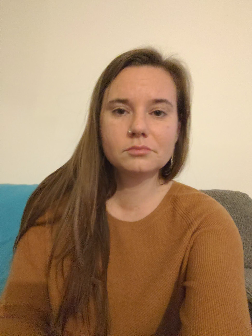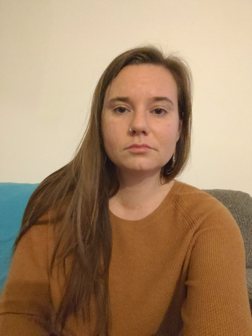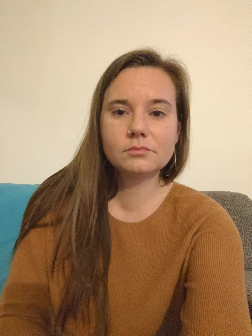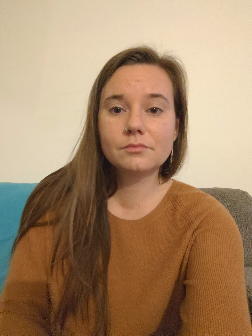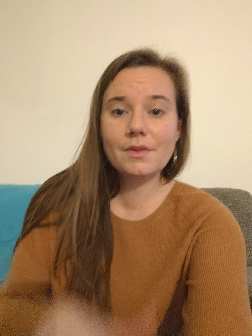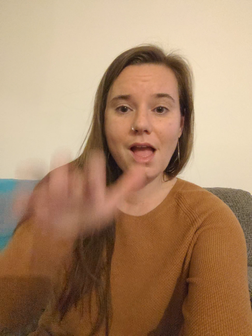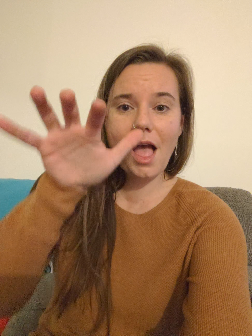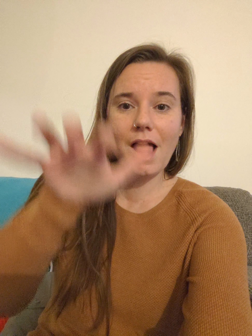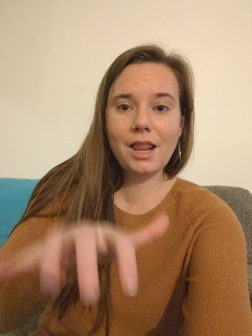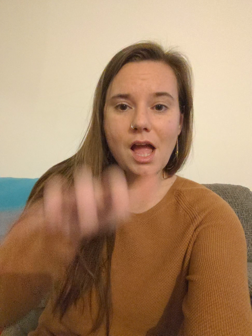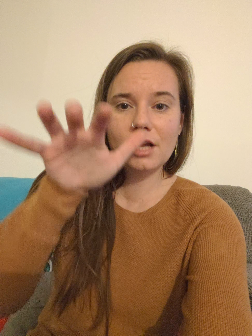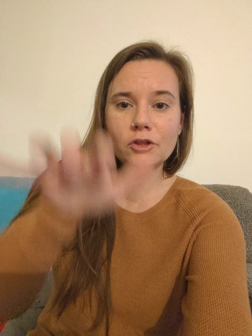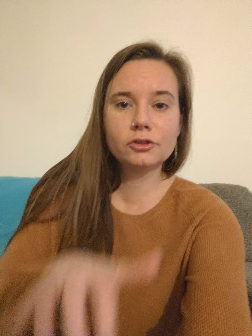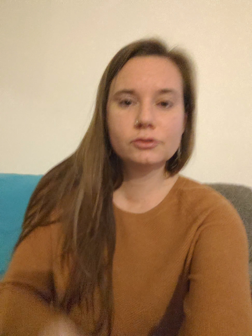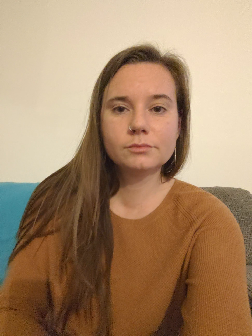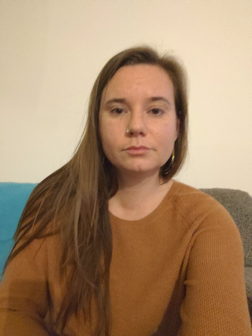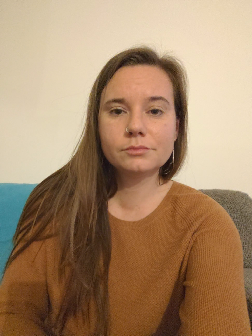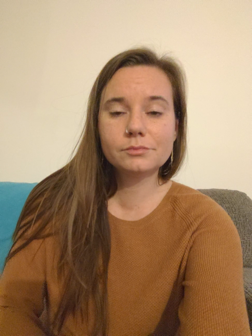alligator